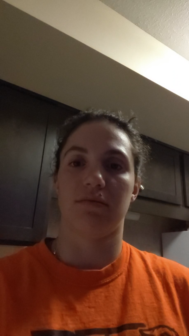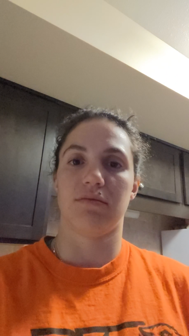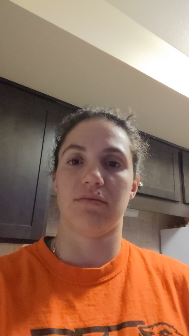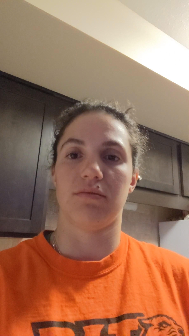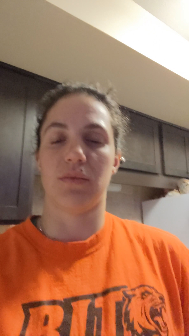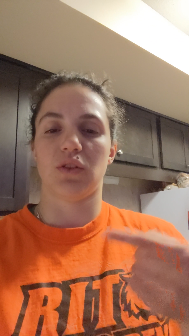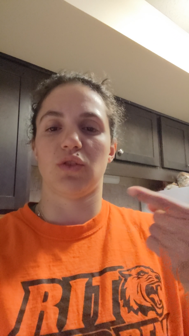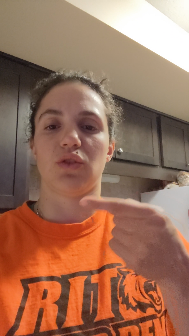hurt